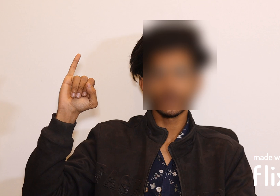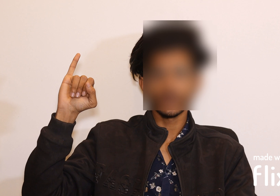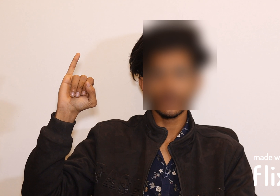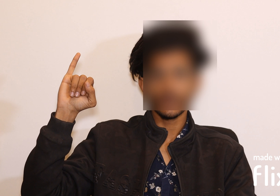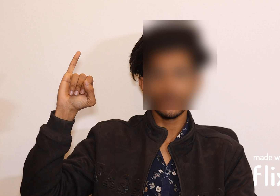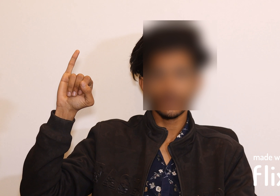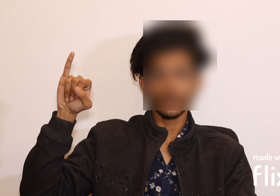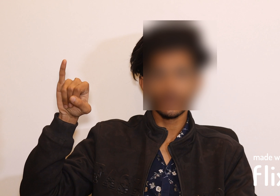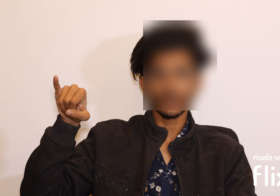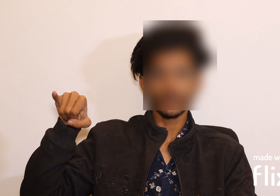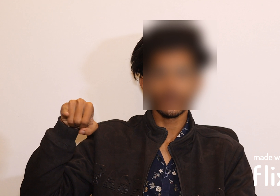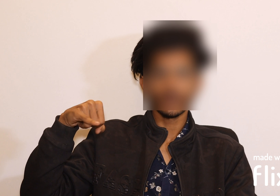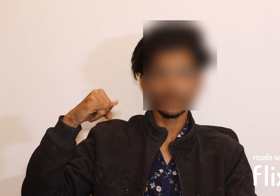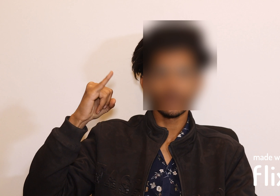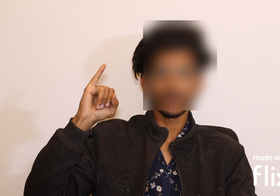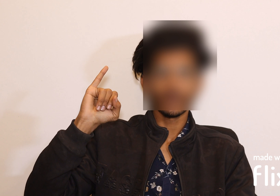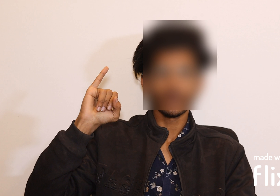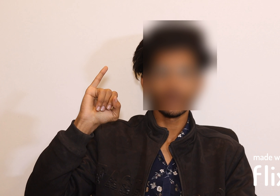ج